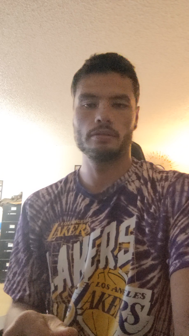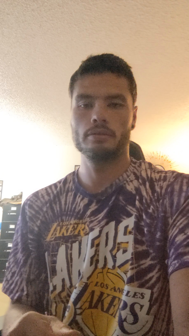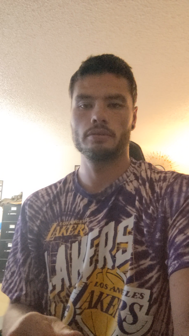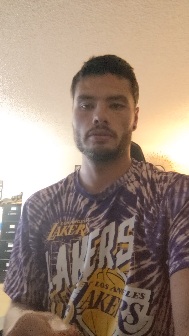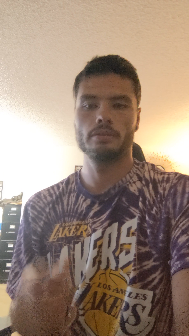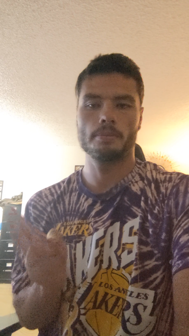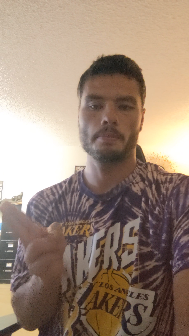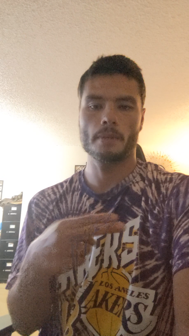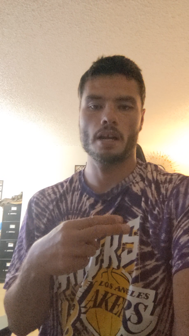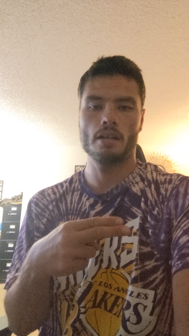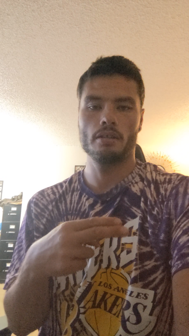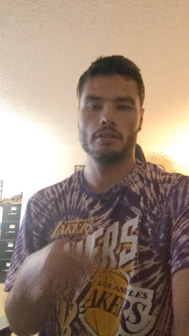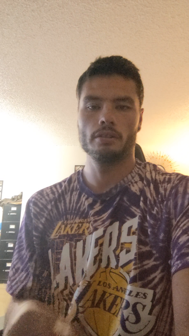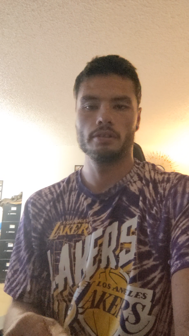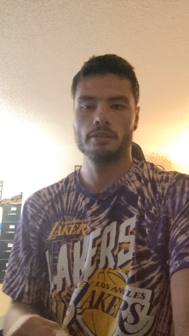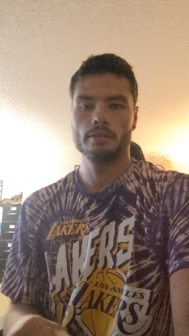belt